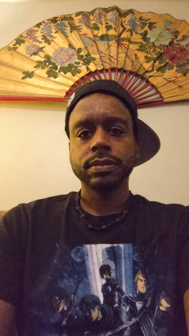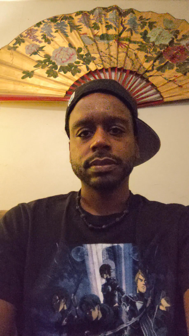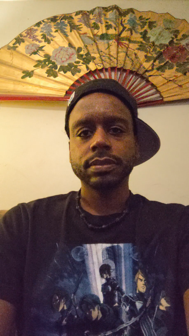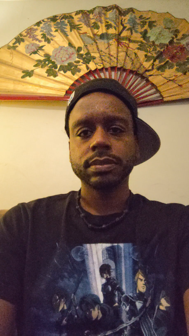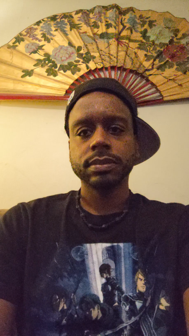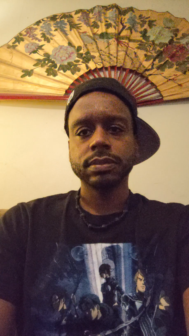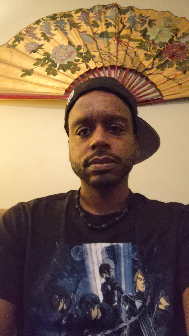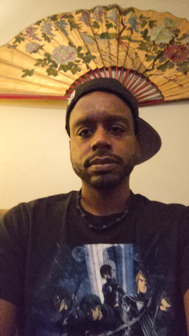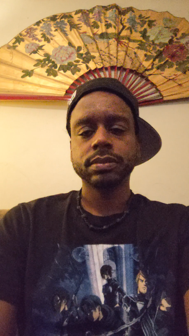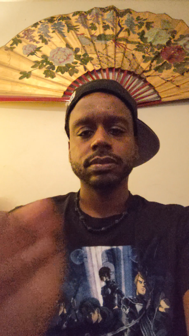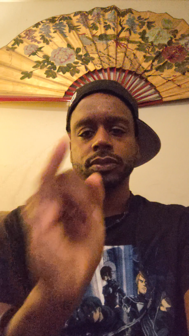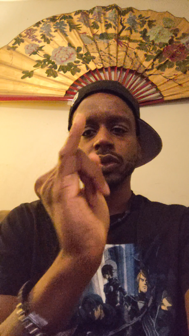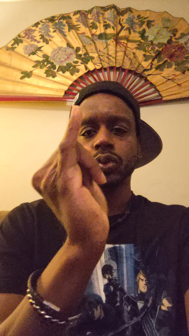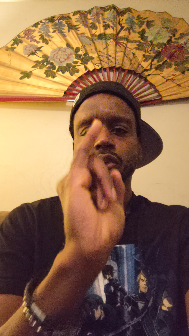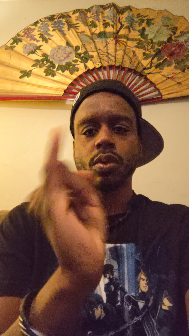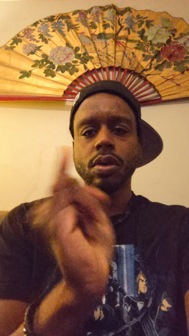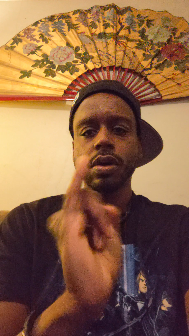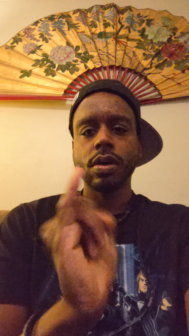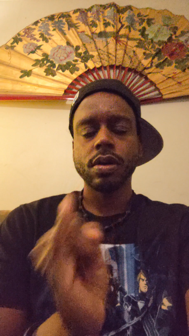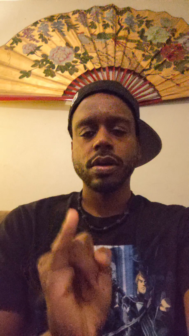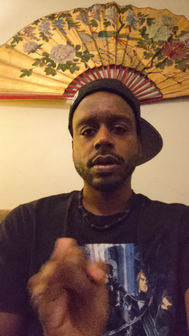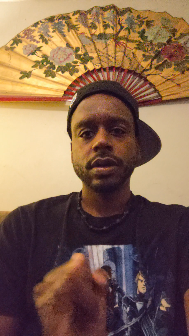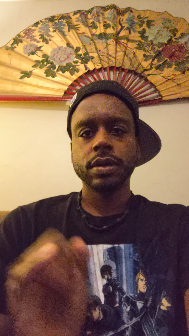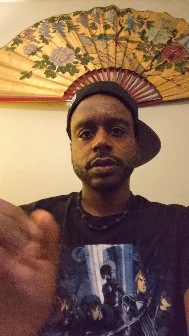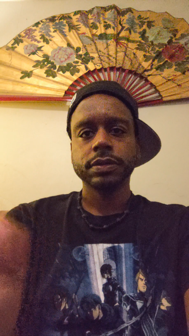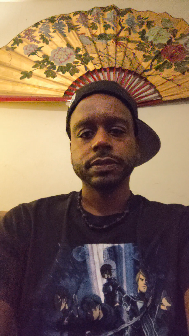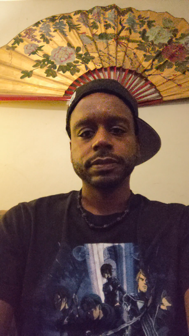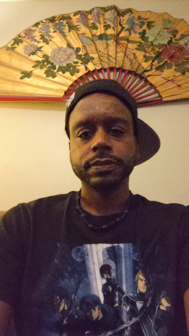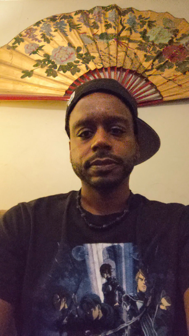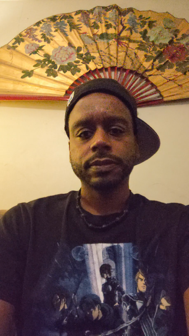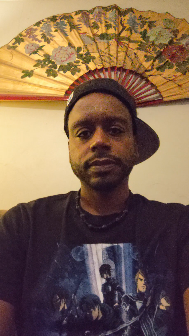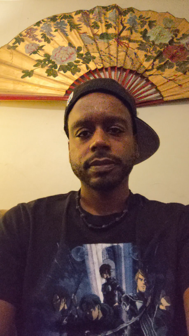draw